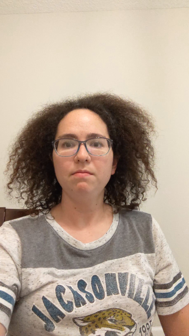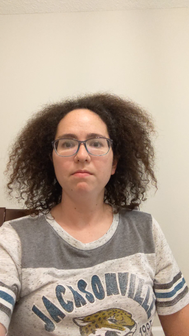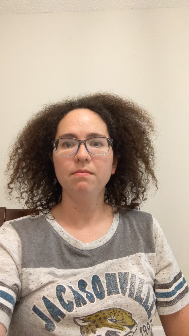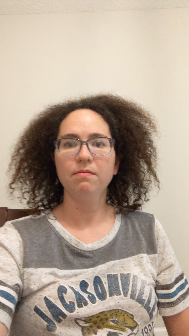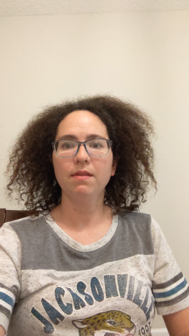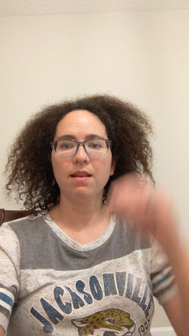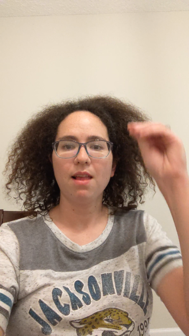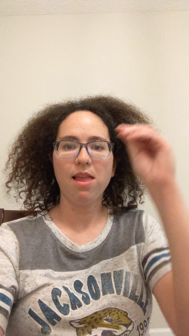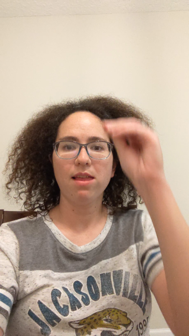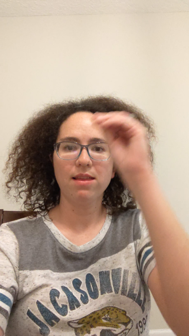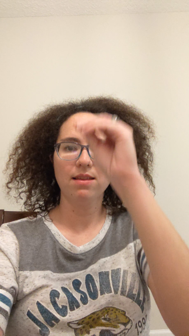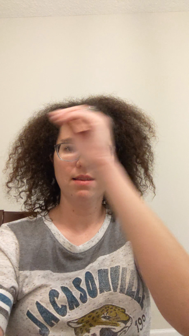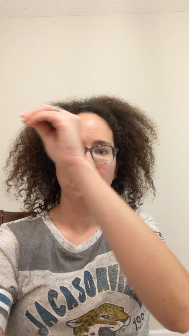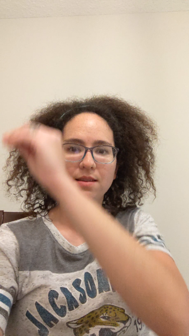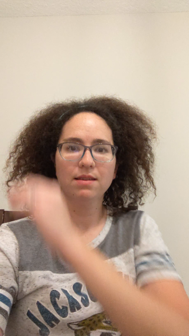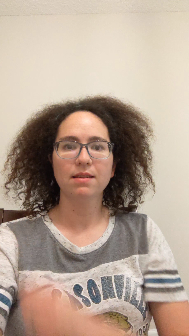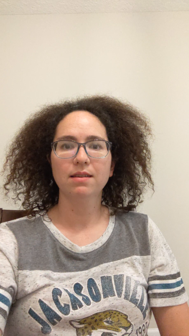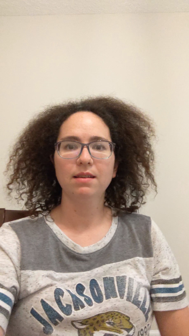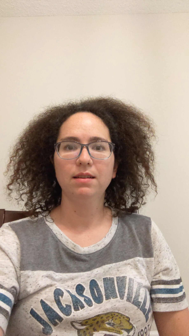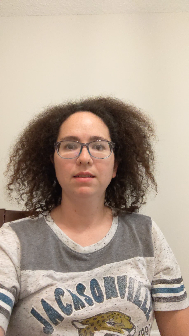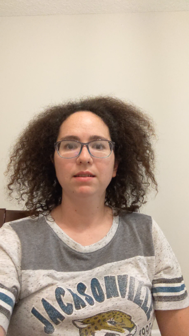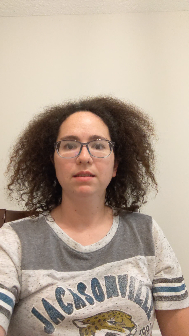dinosaur